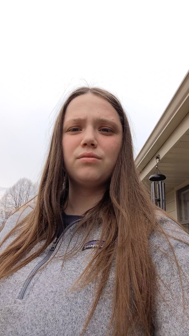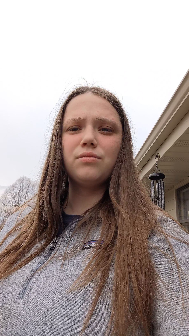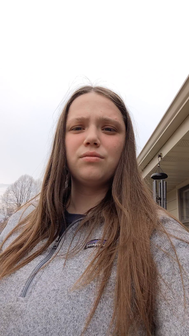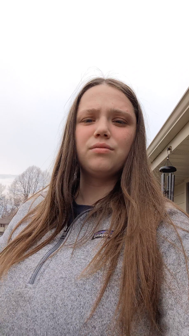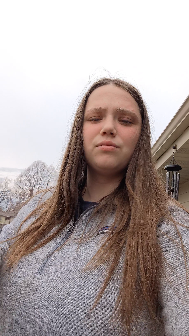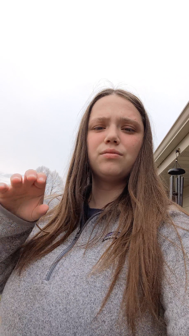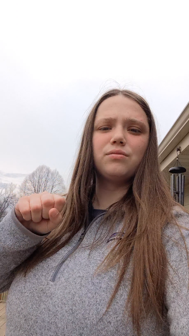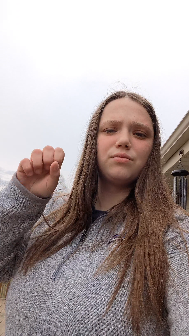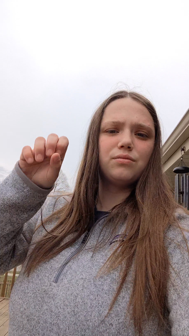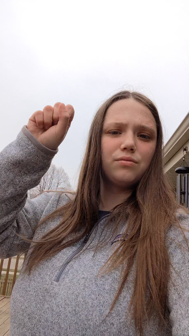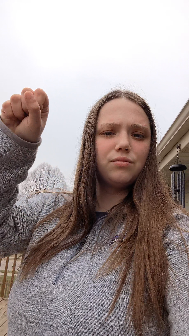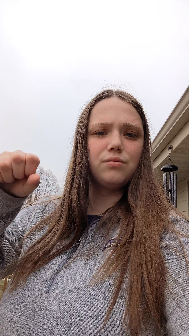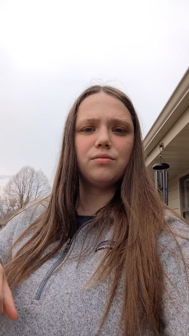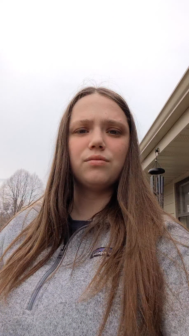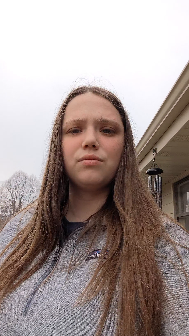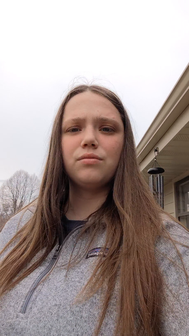ladder